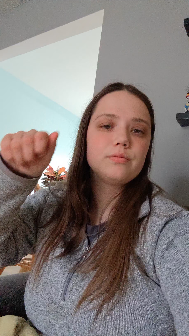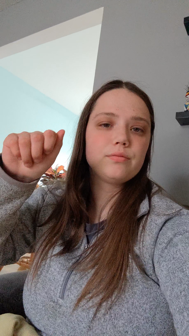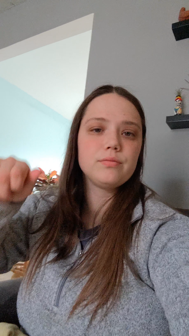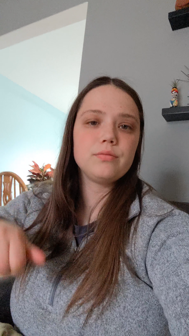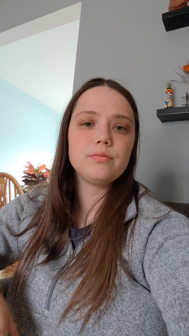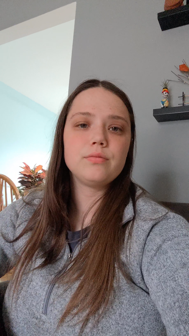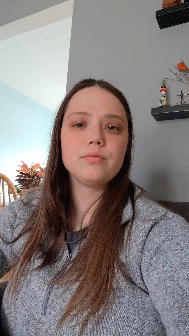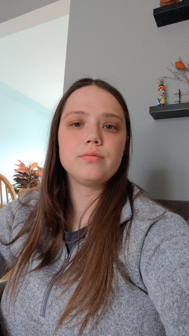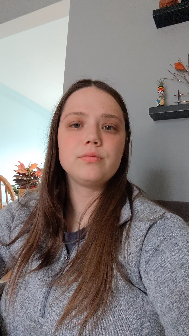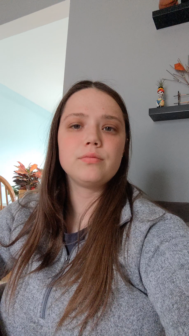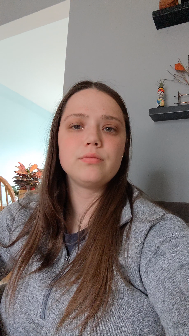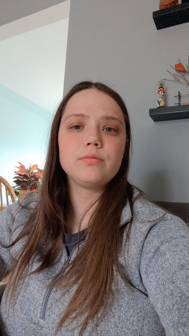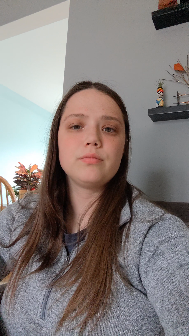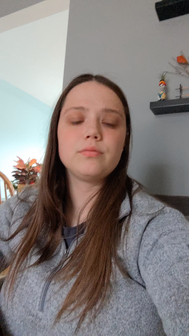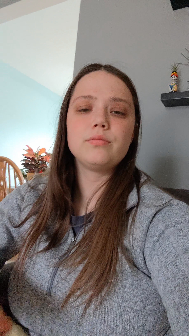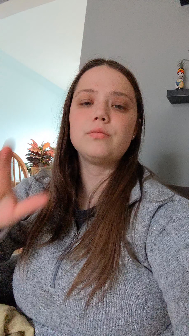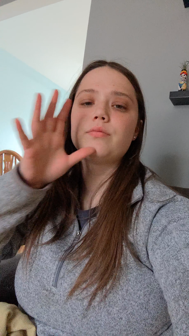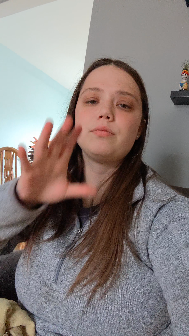lady